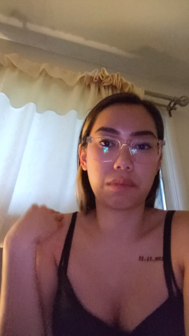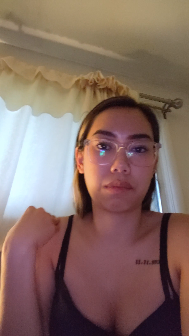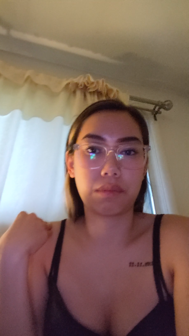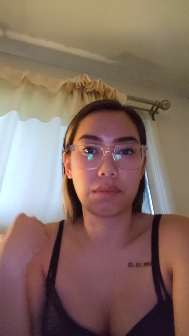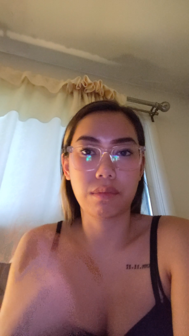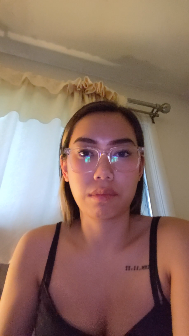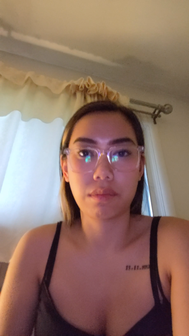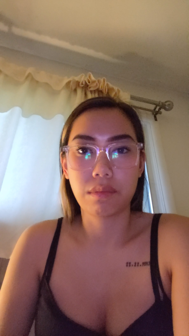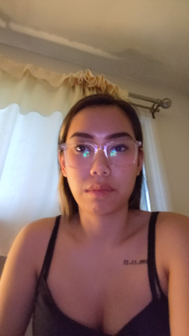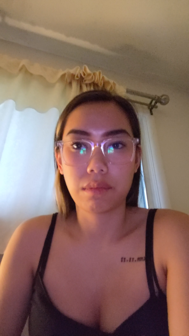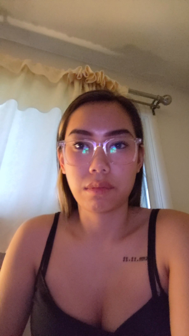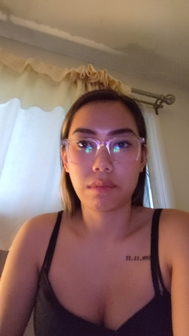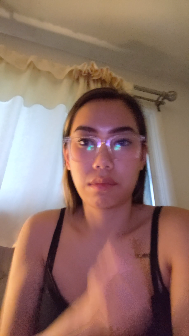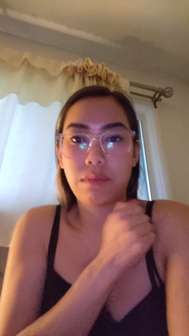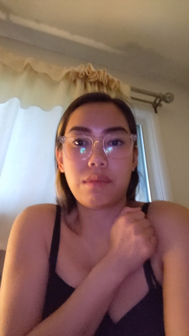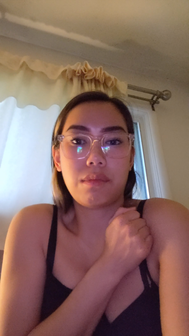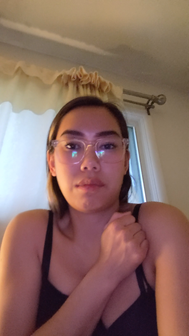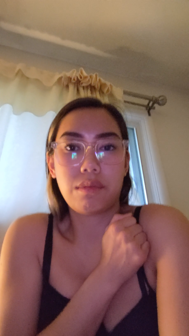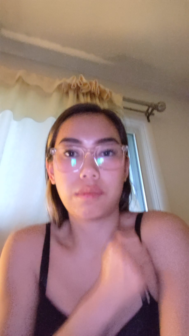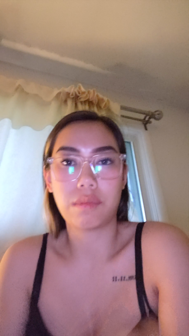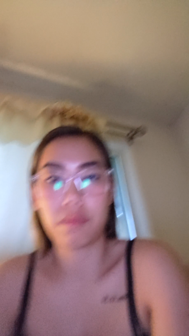hug